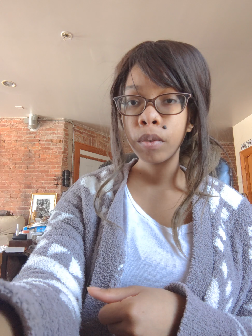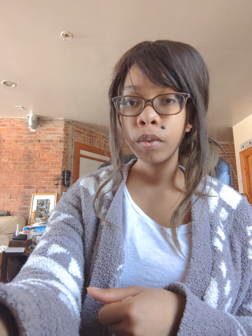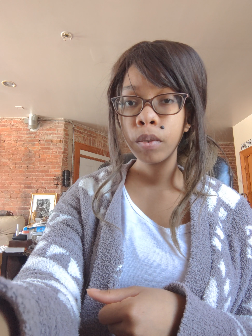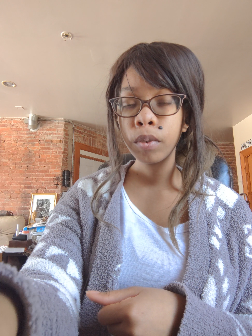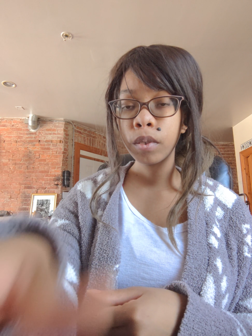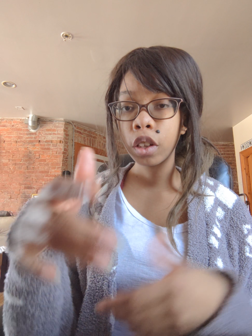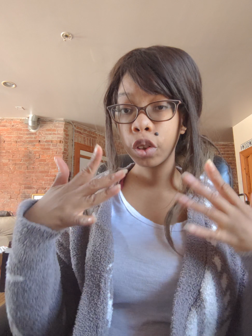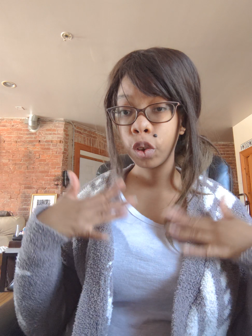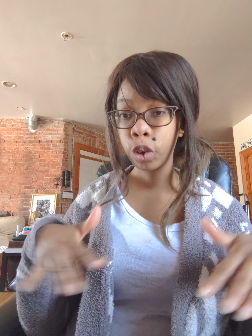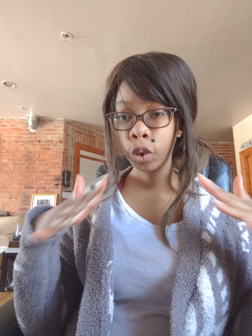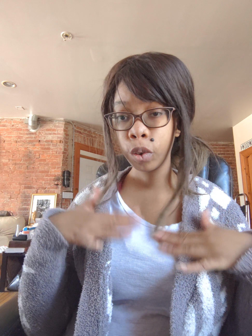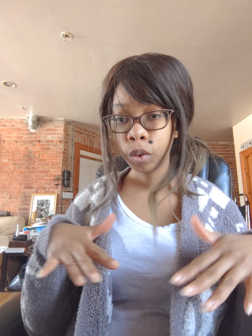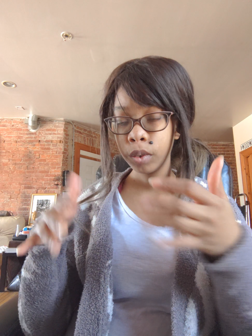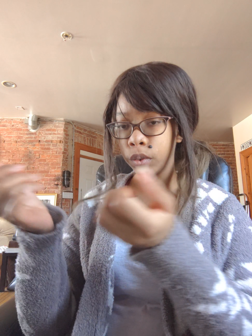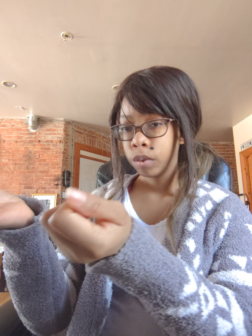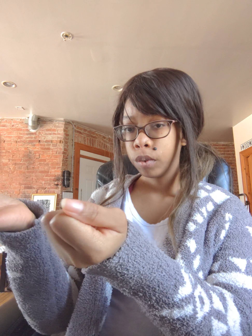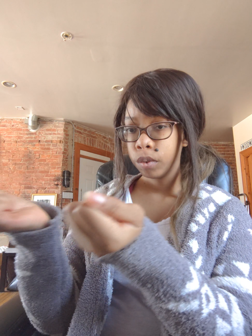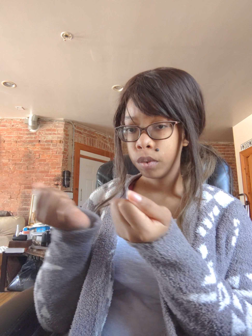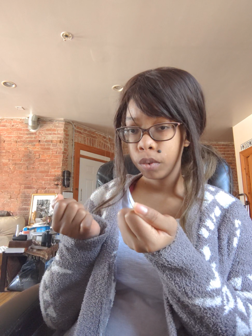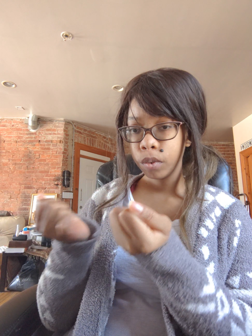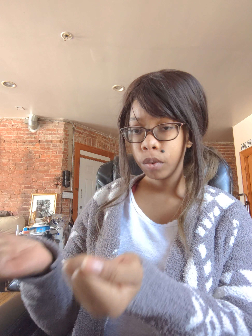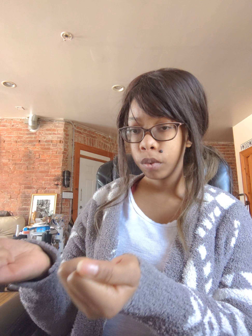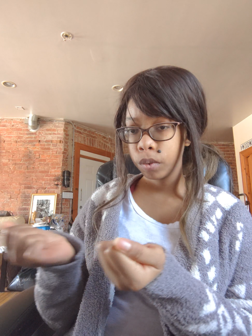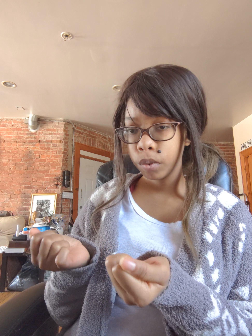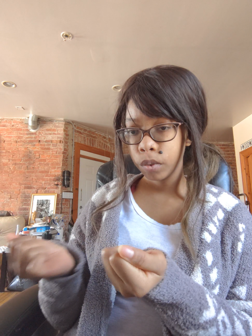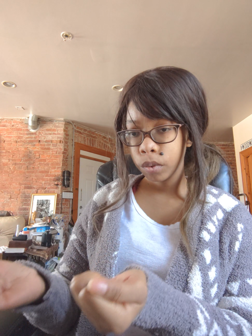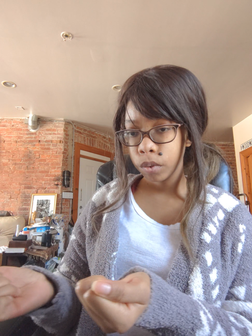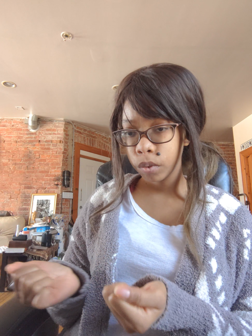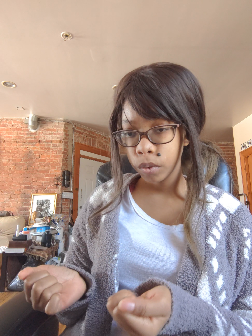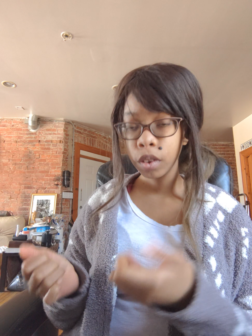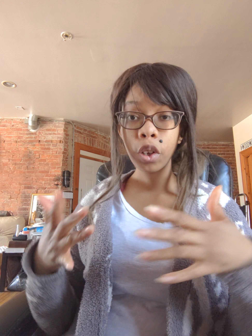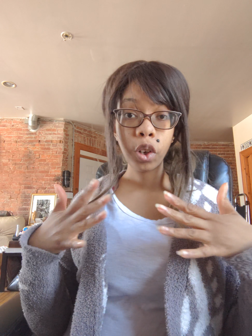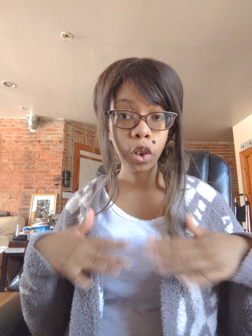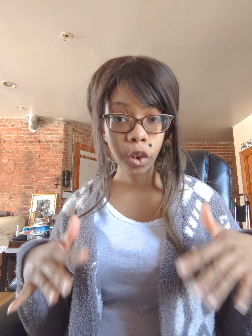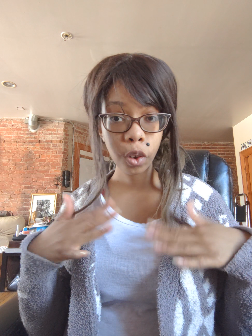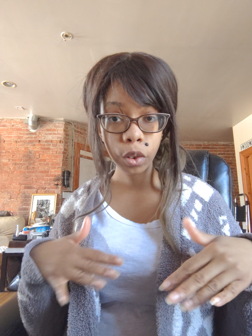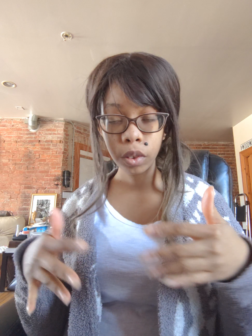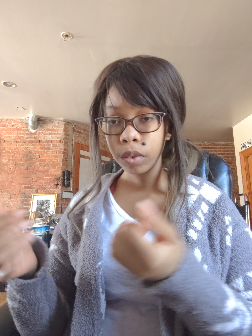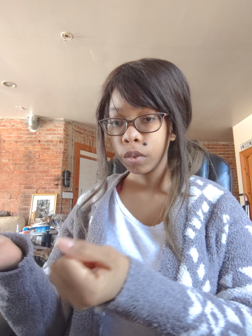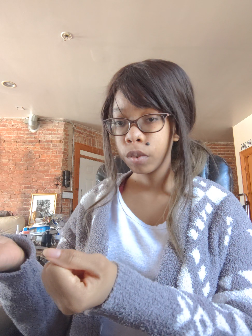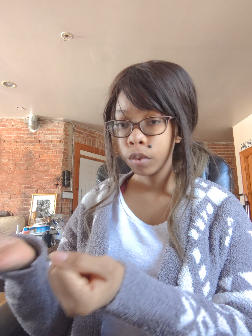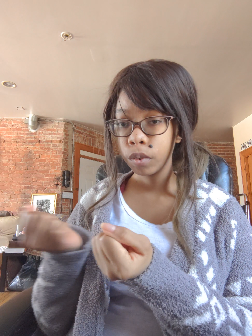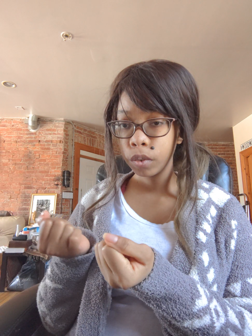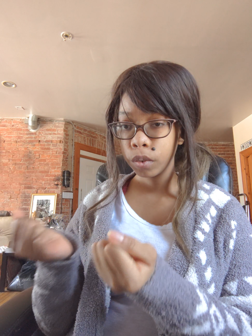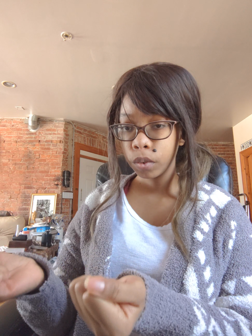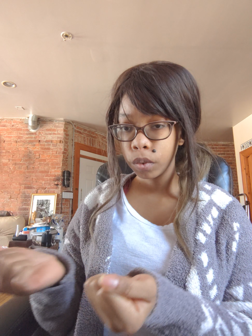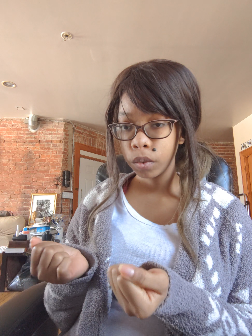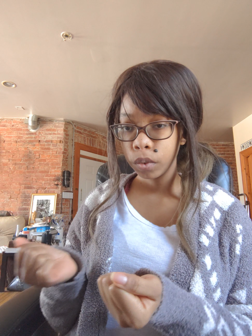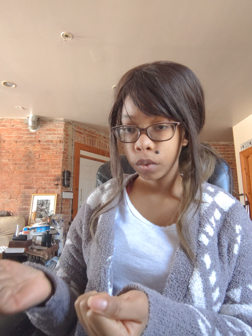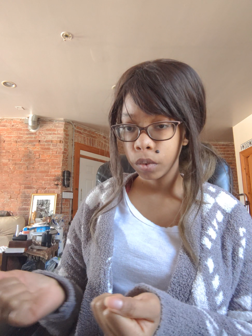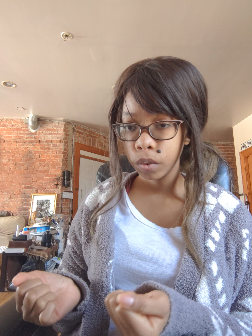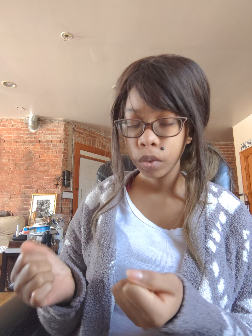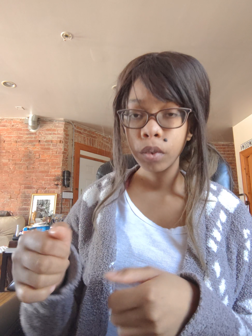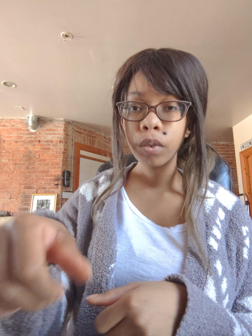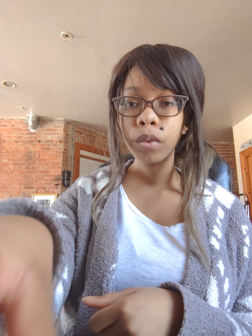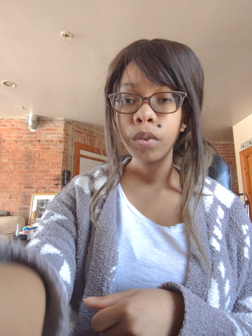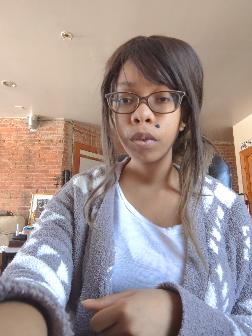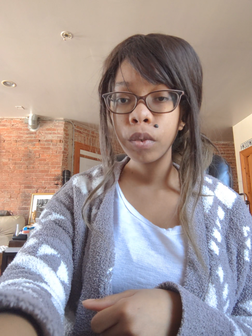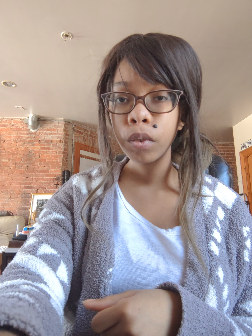drawer